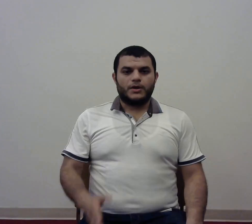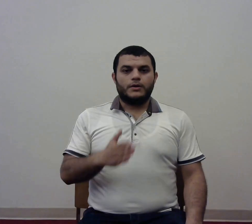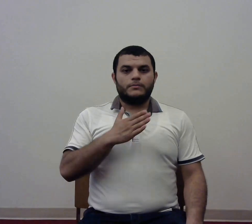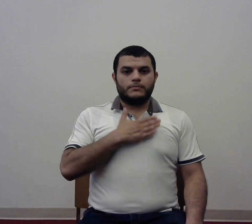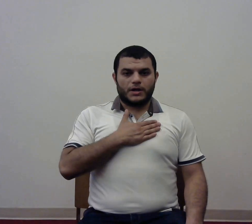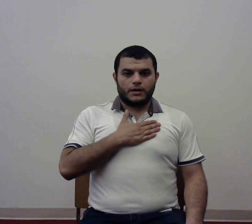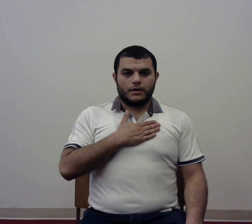mən